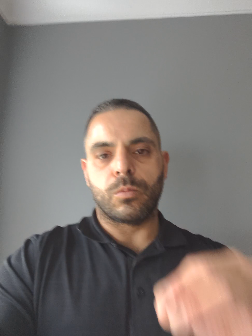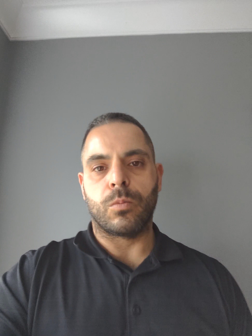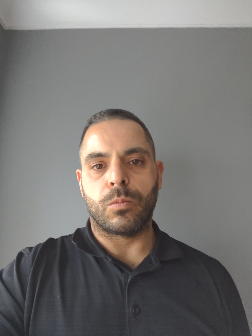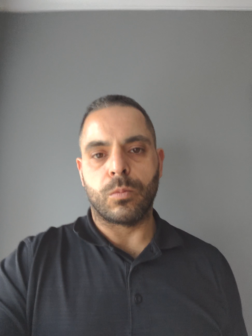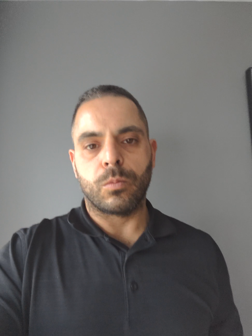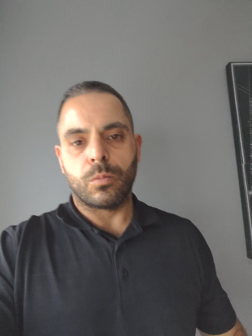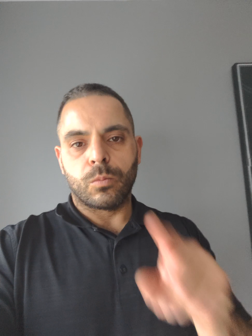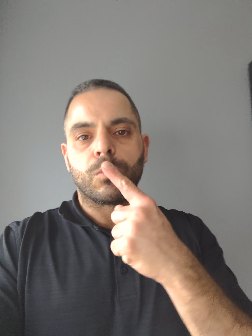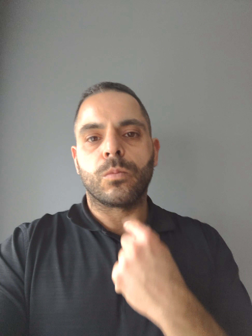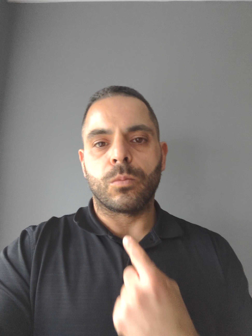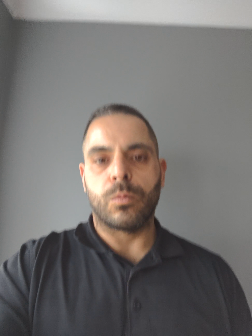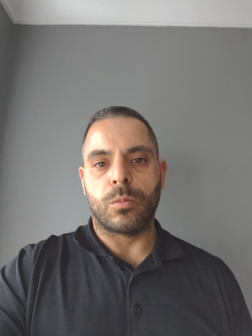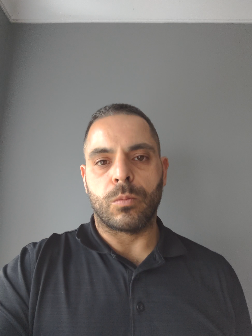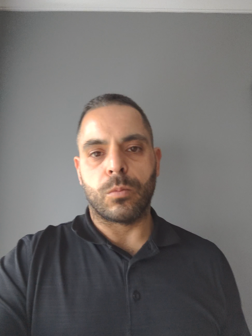red